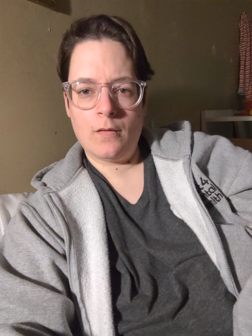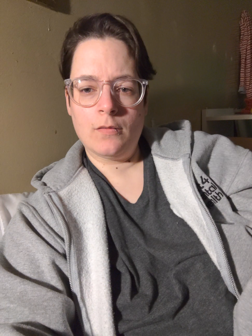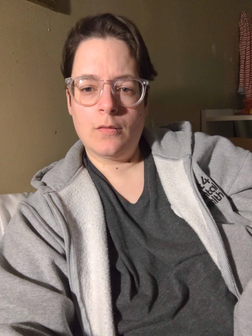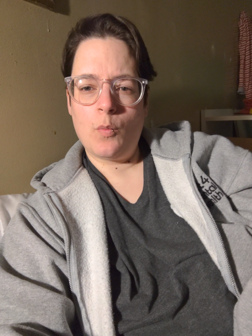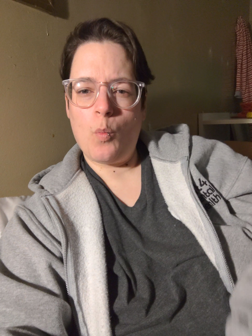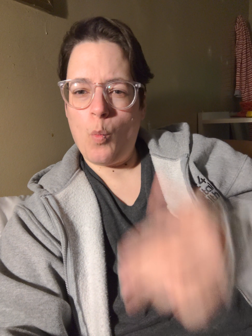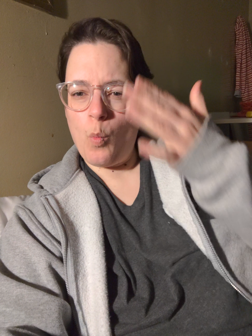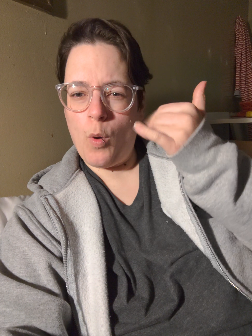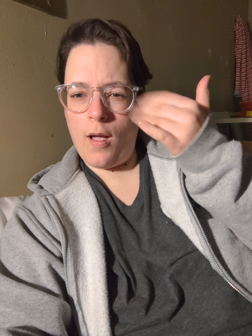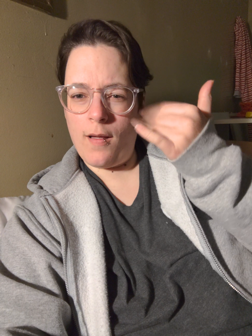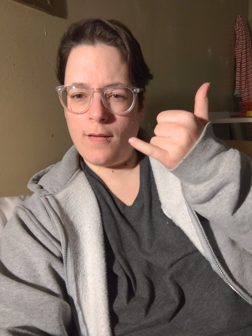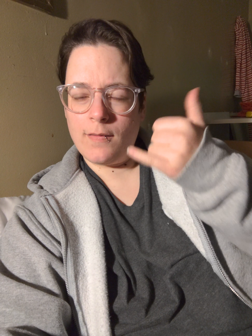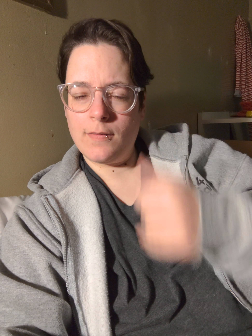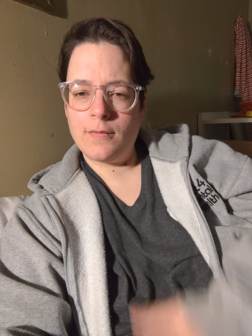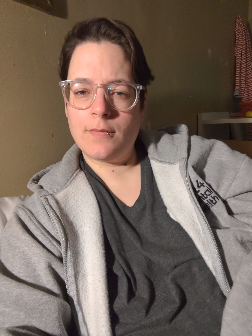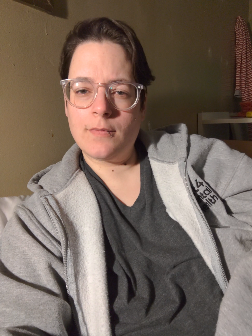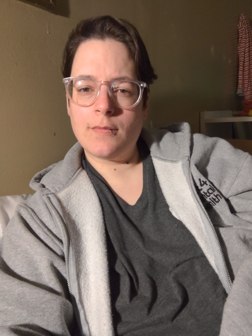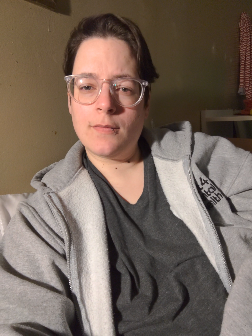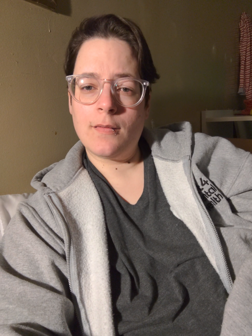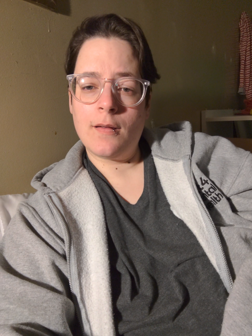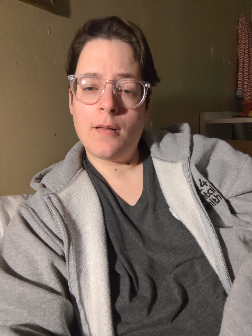why